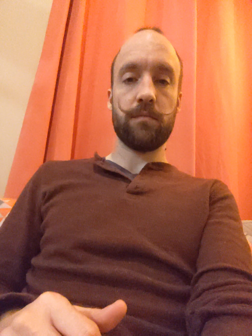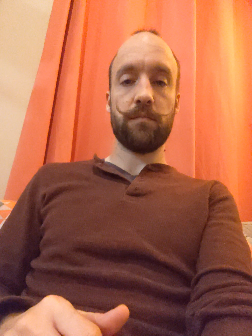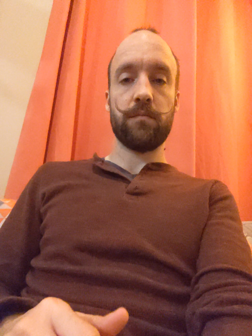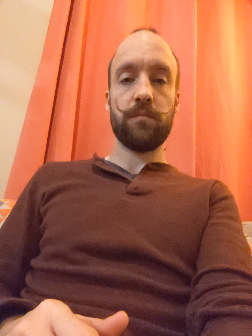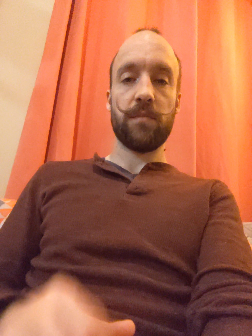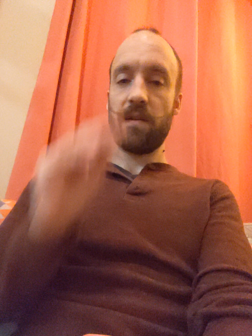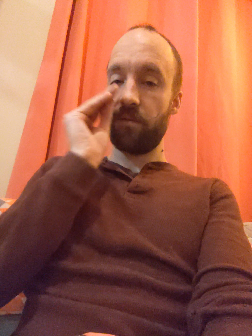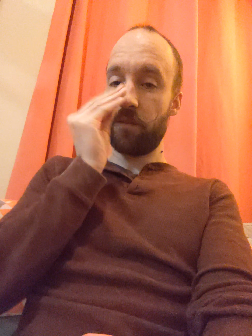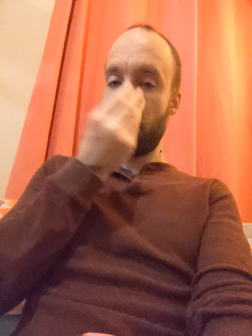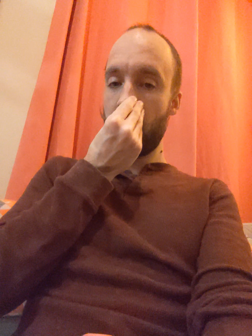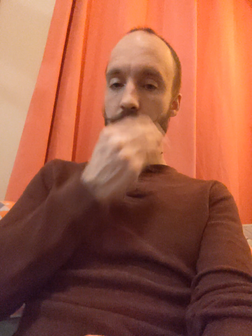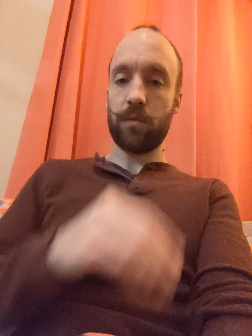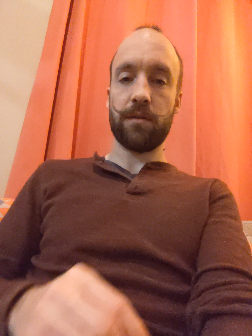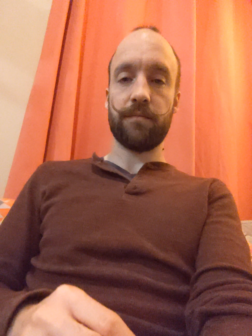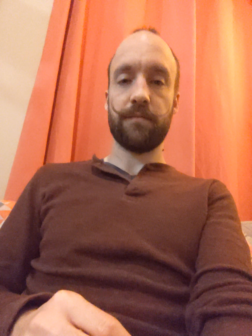flower